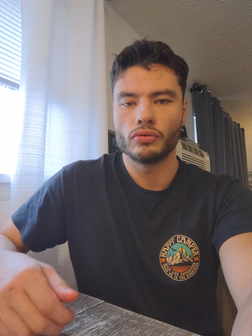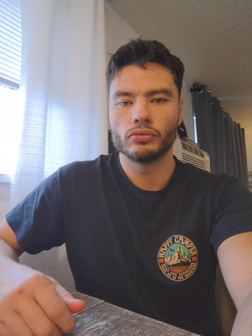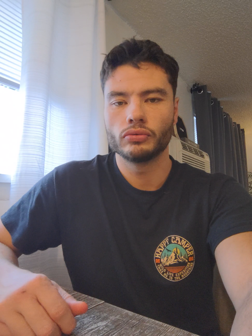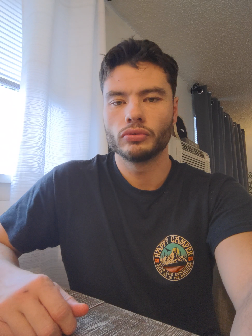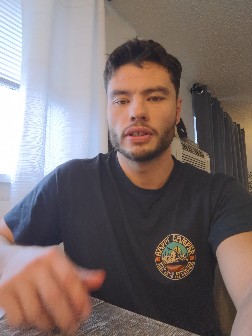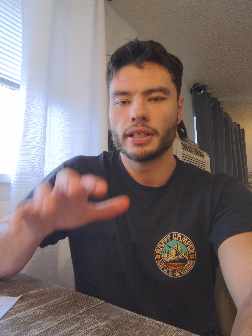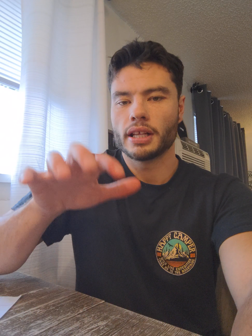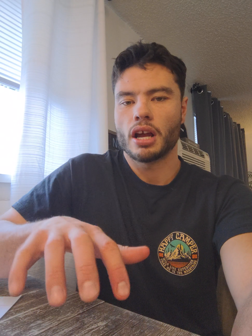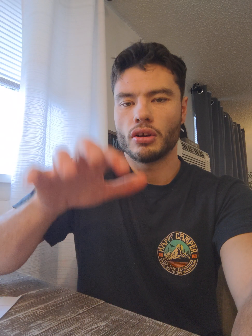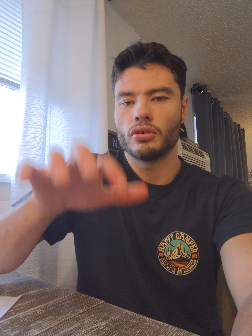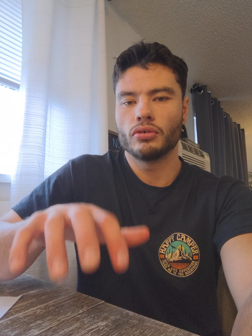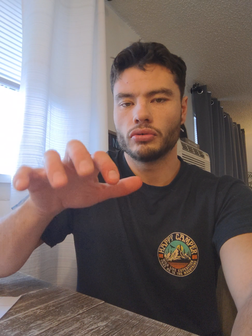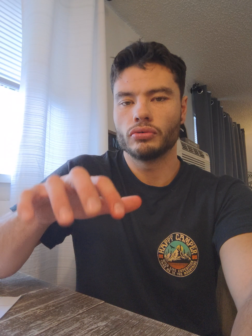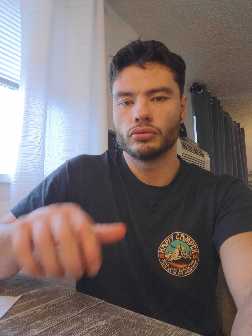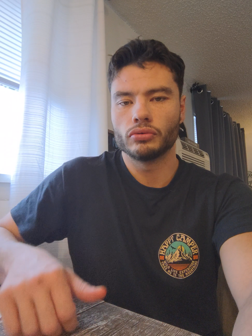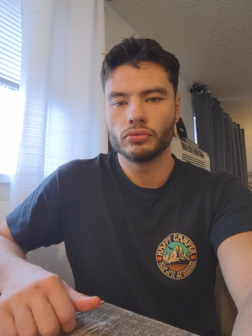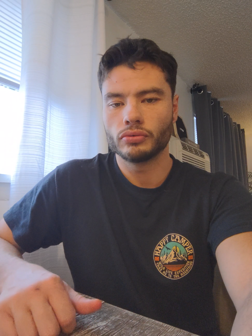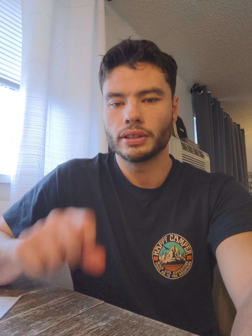alligator